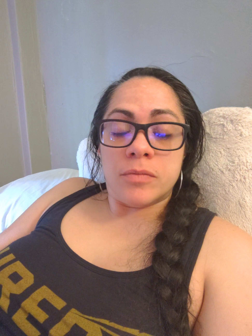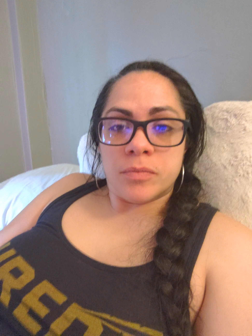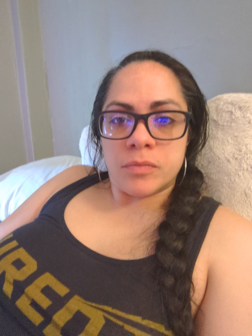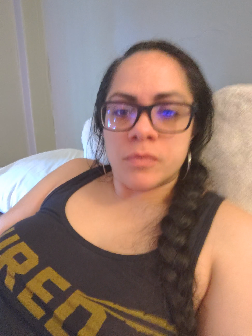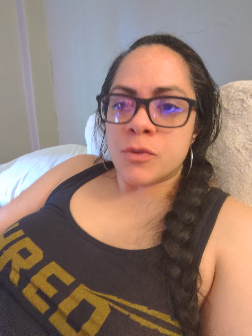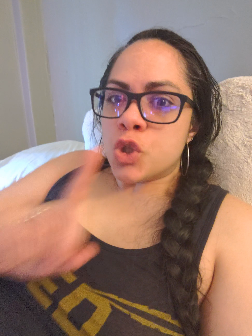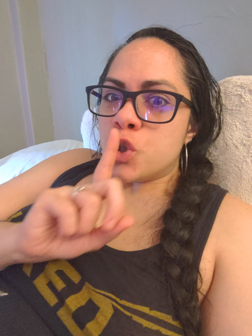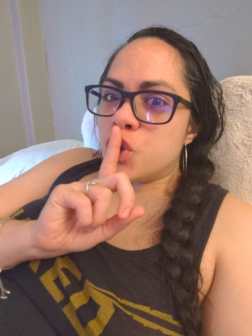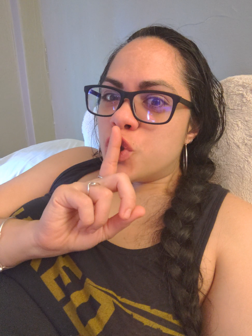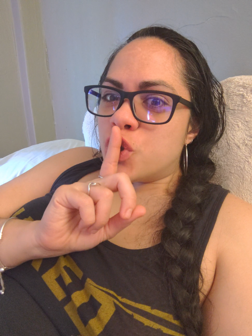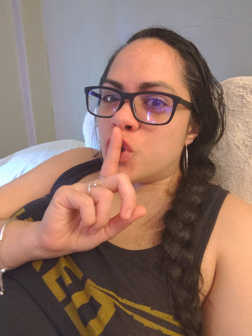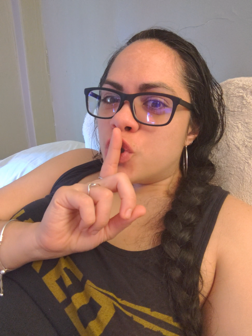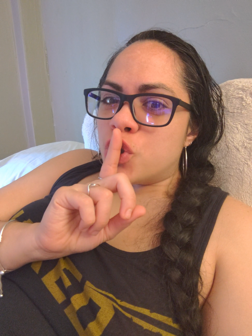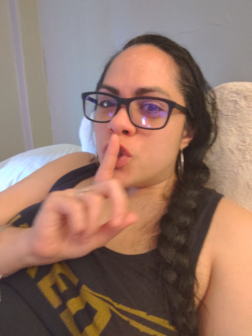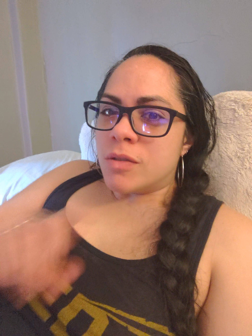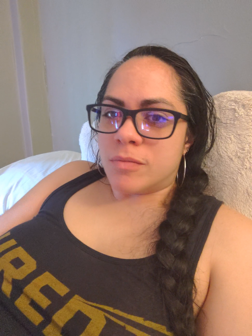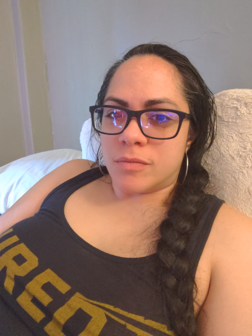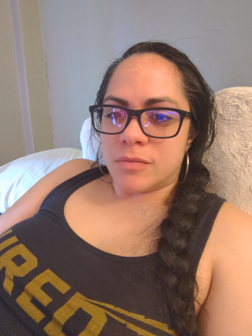shhh